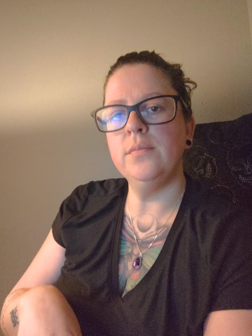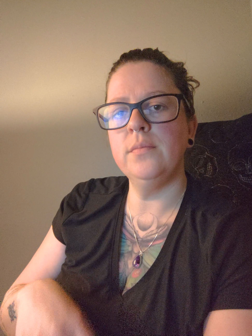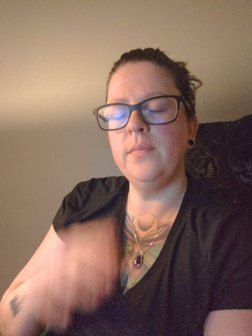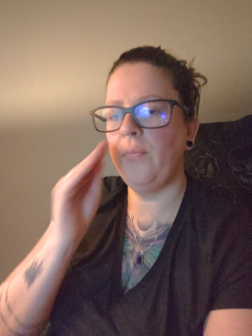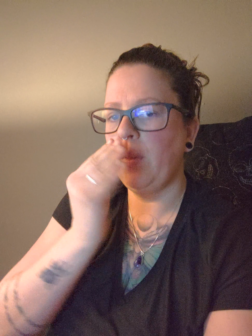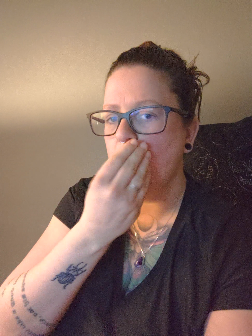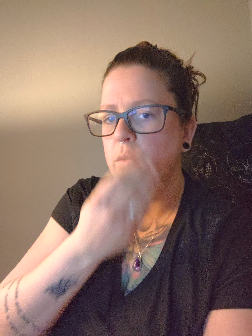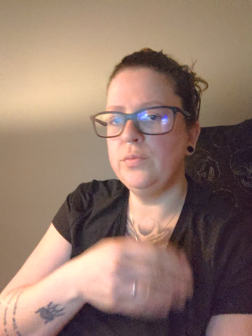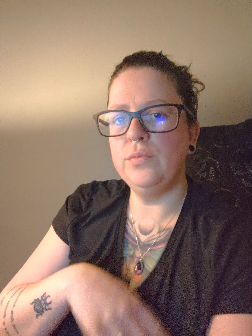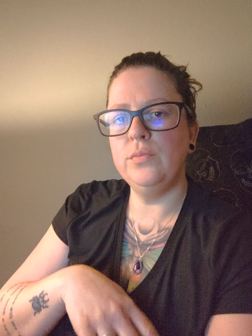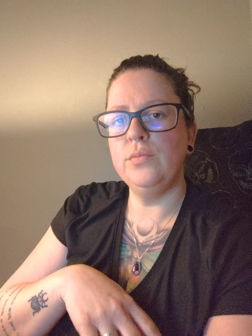flower